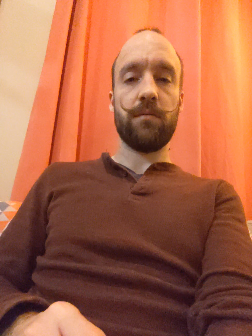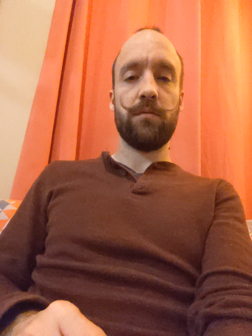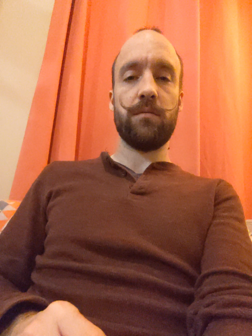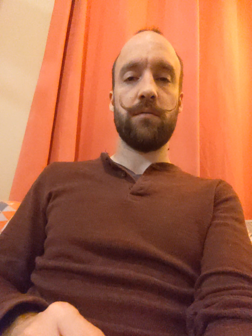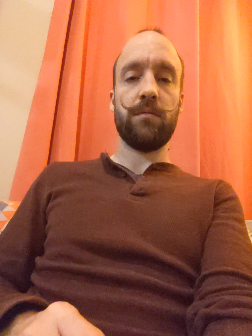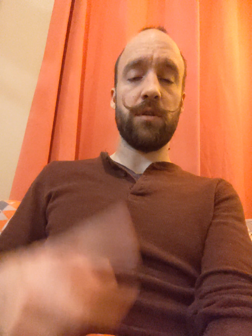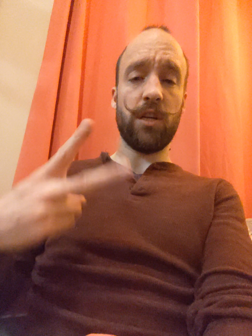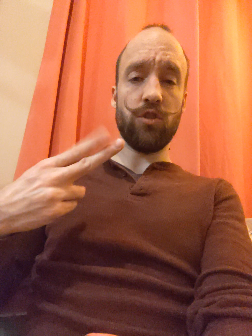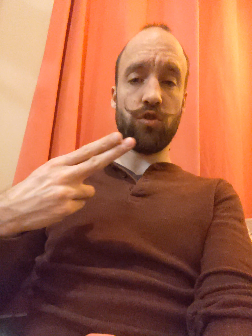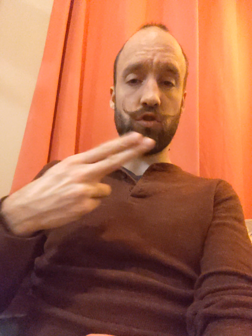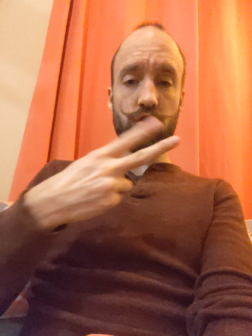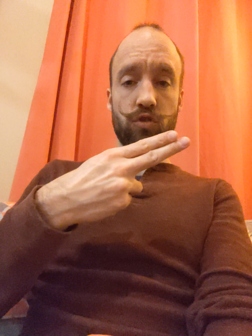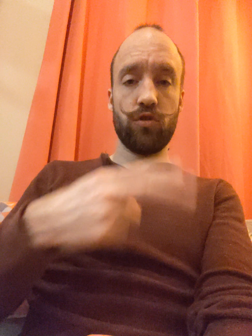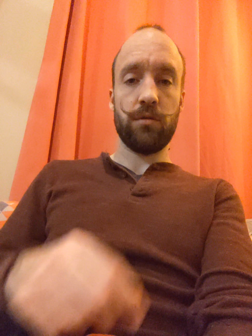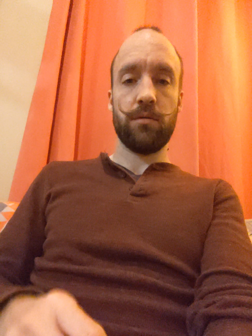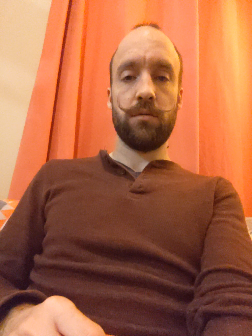scissors